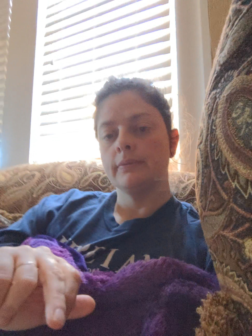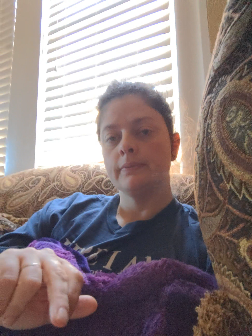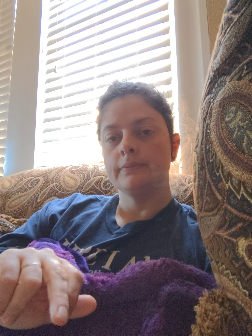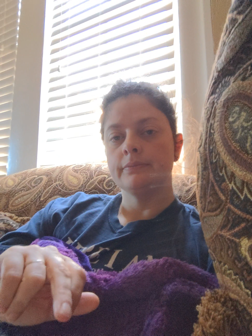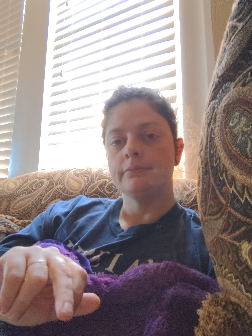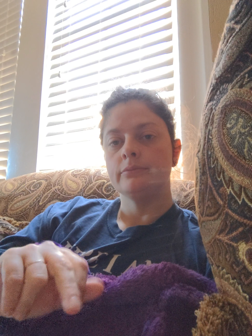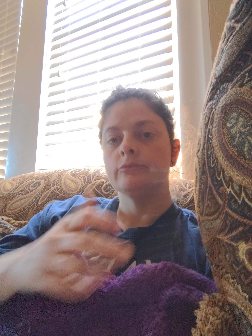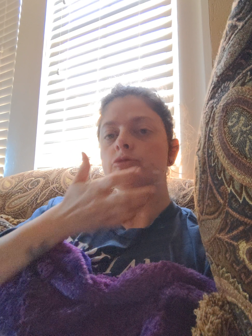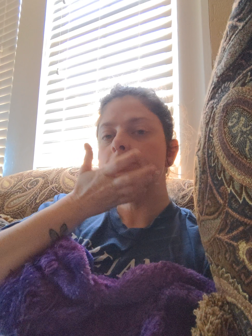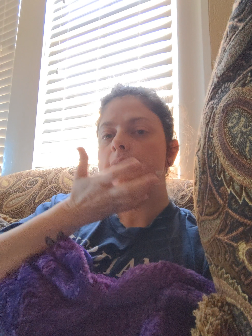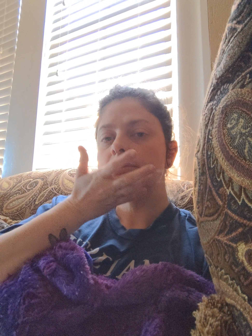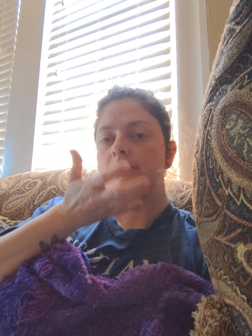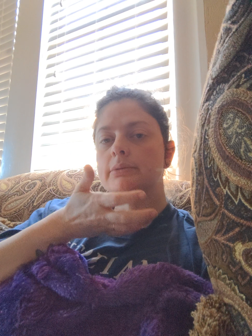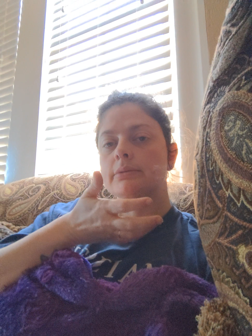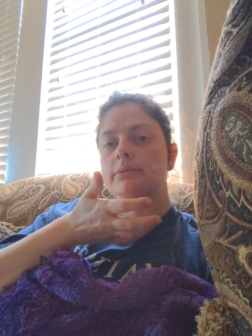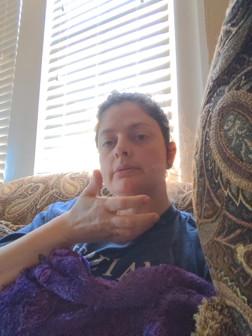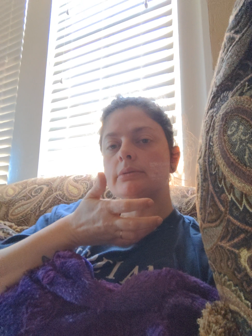grass